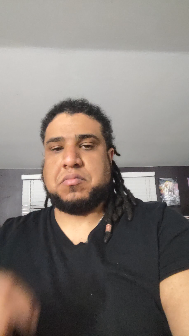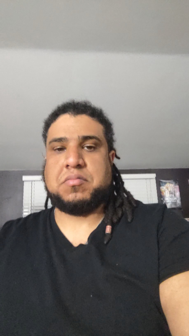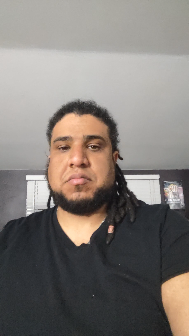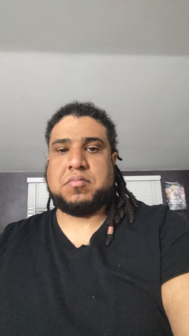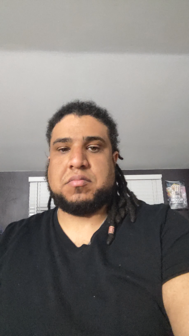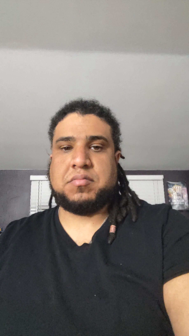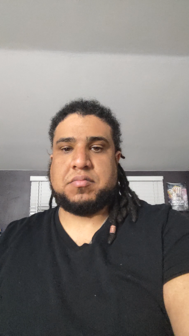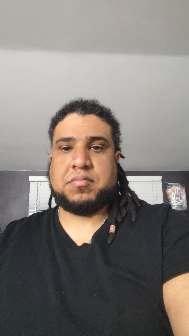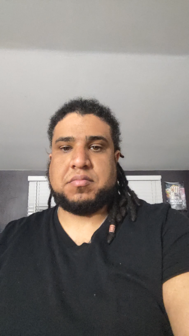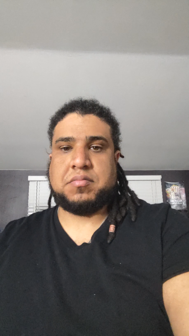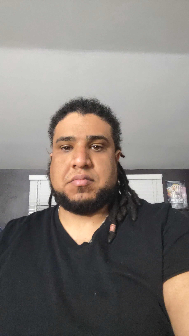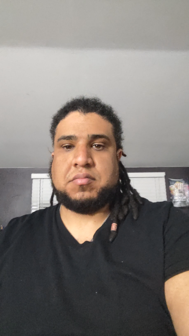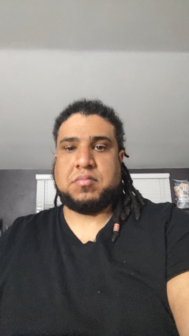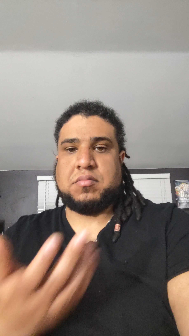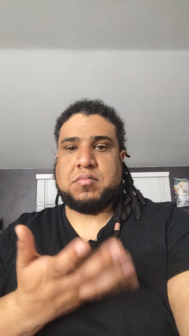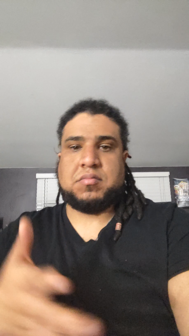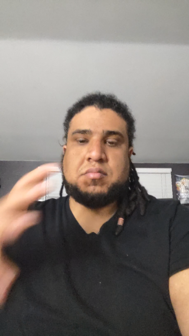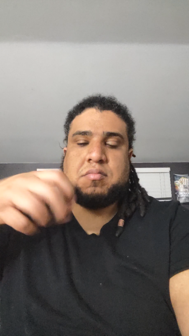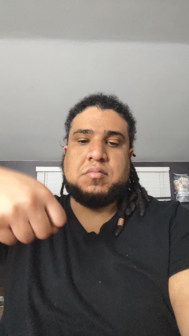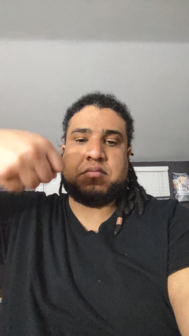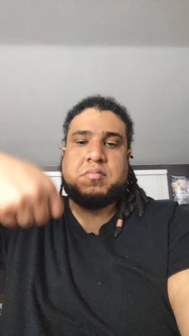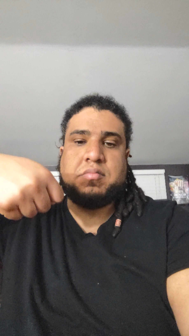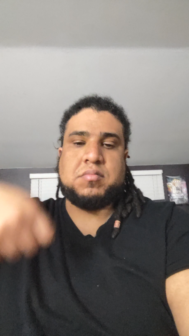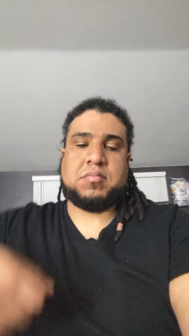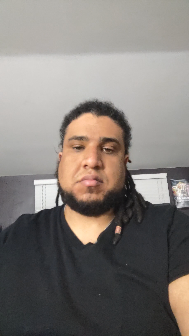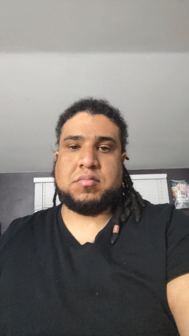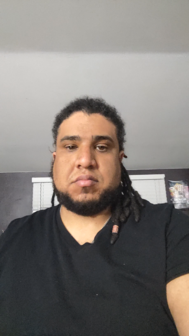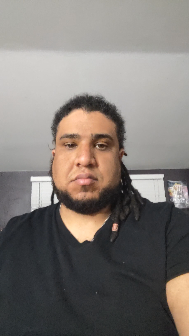basket